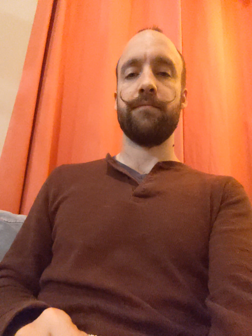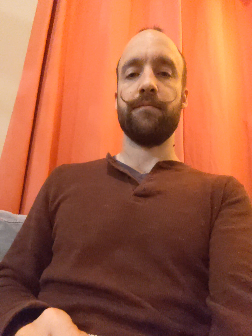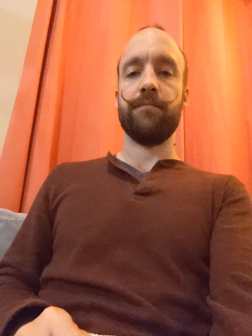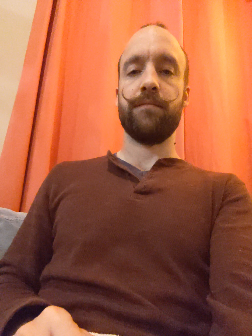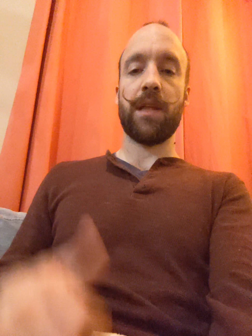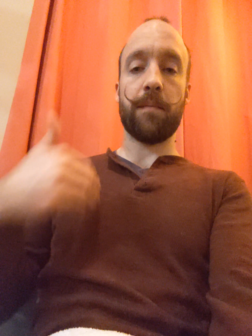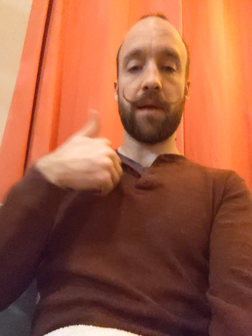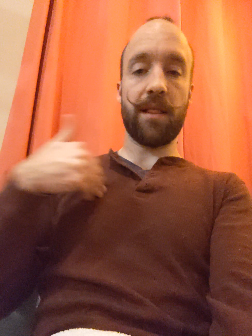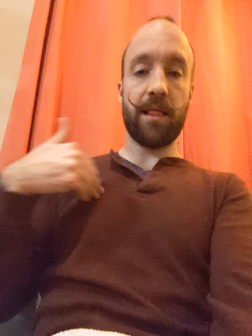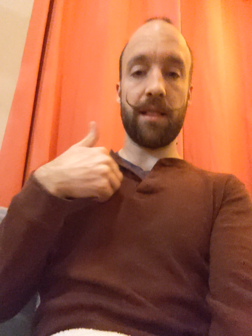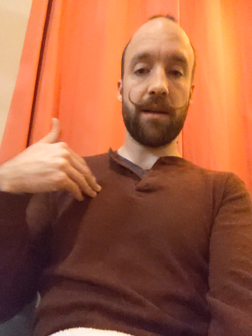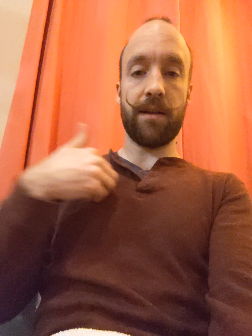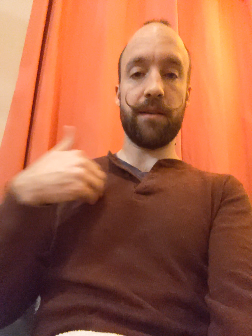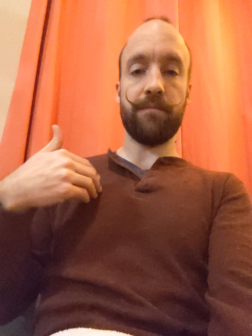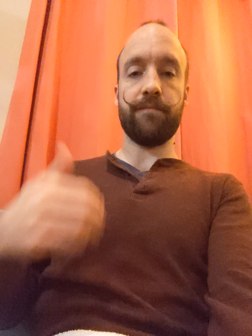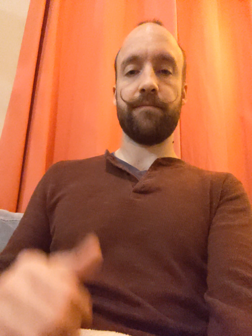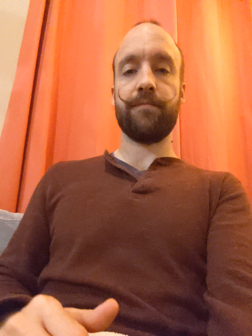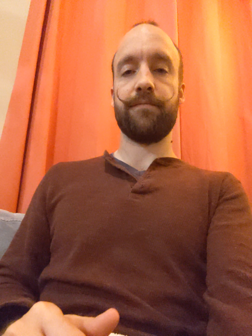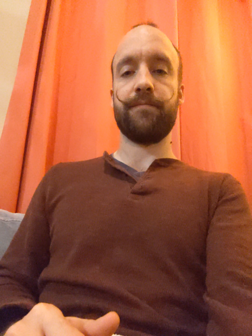animal